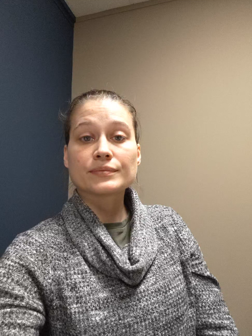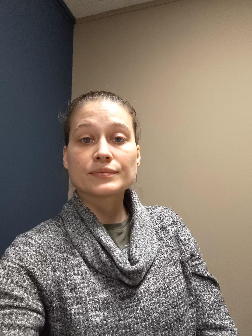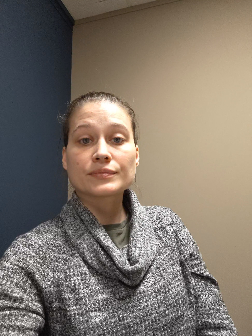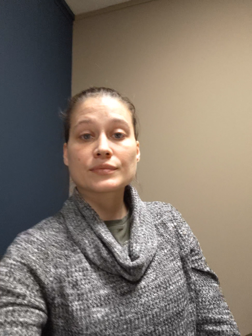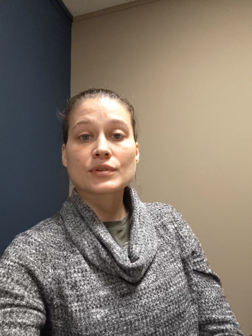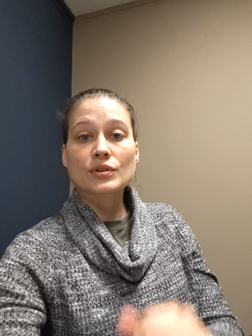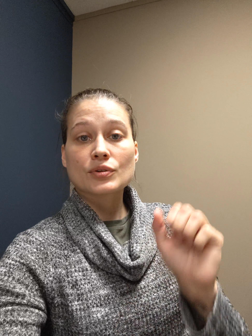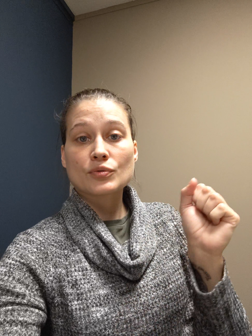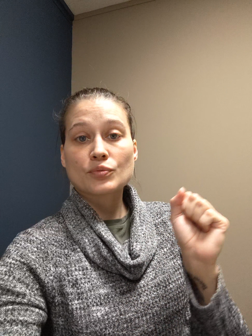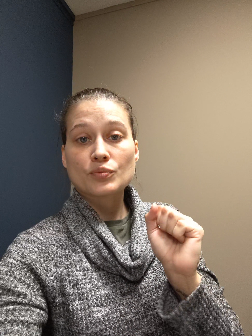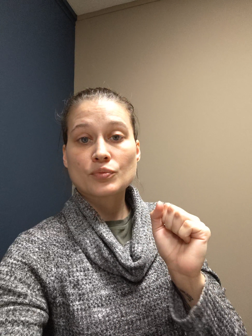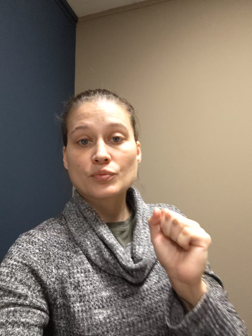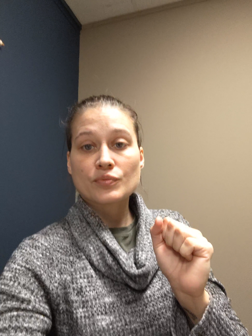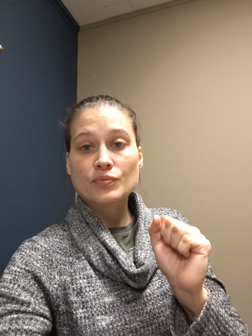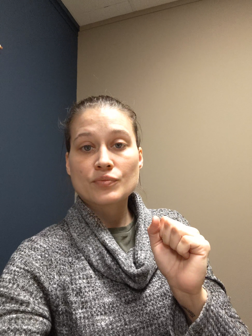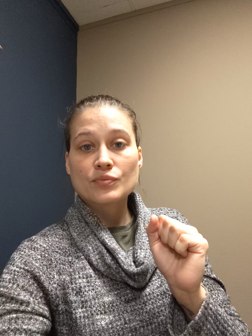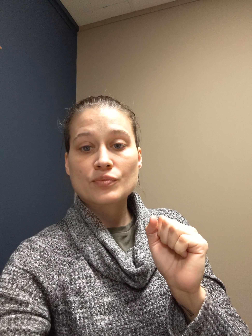refrigerator